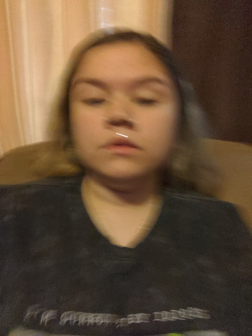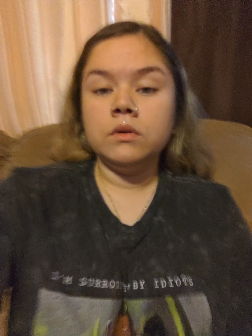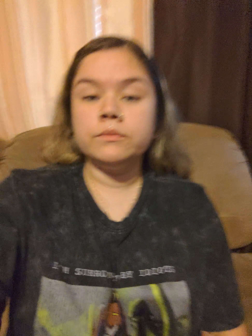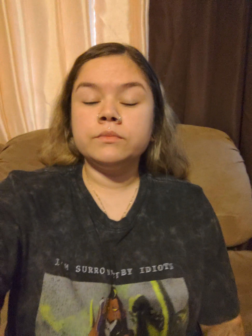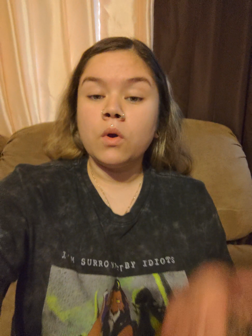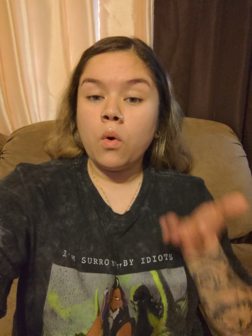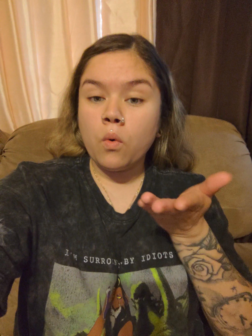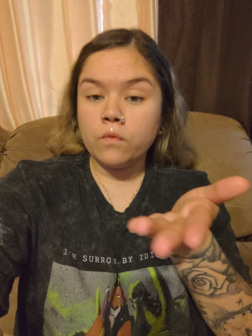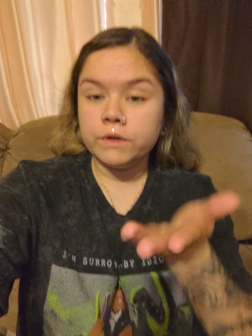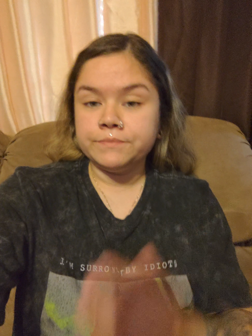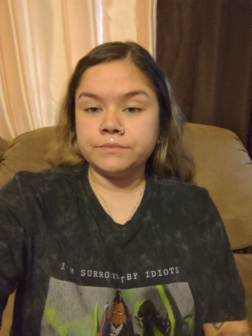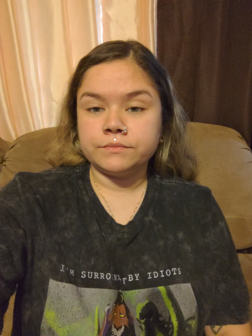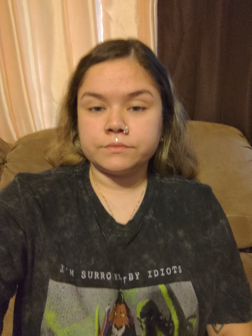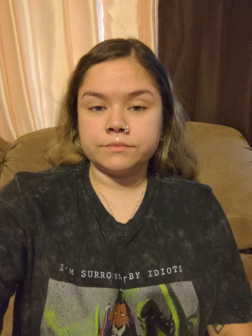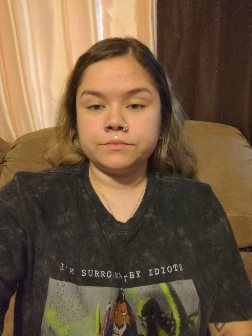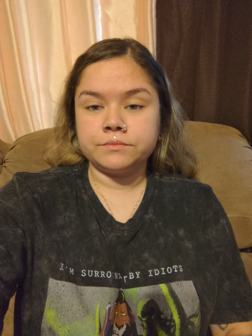oven